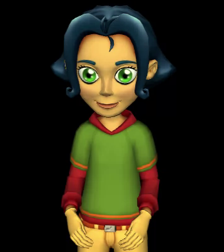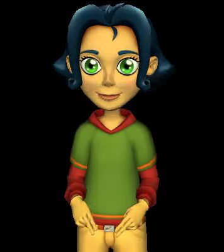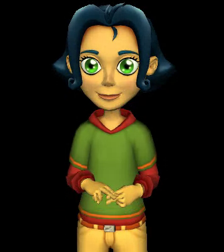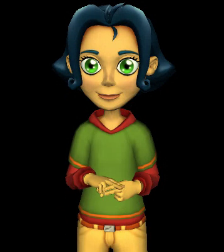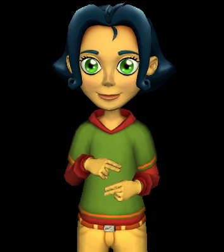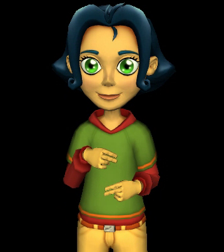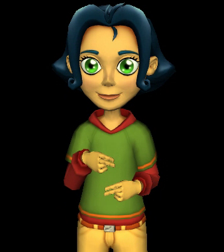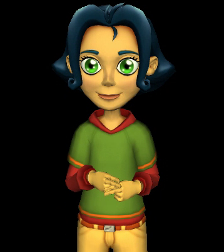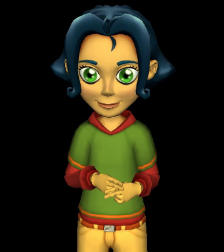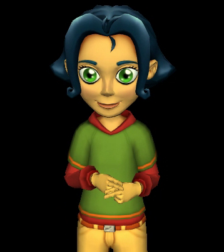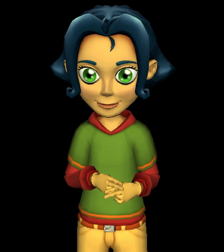اسم